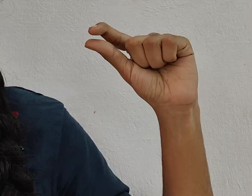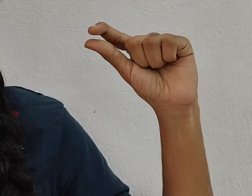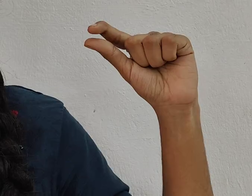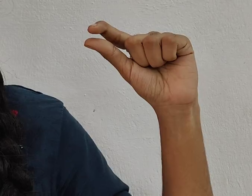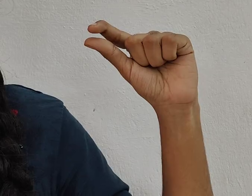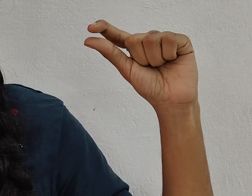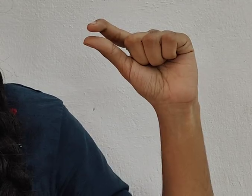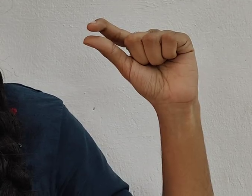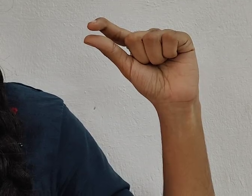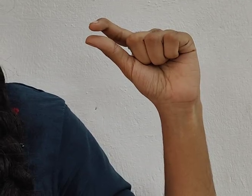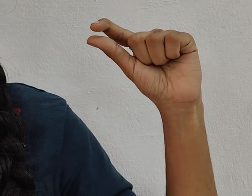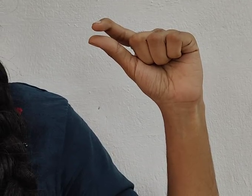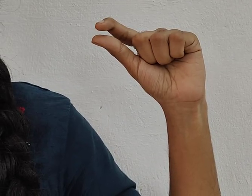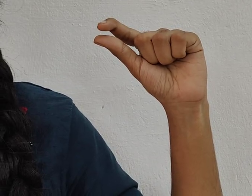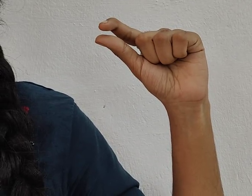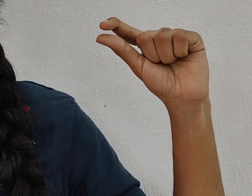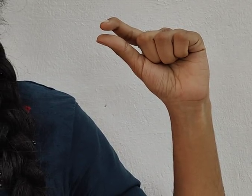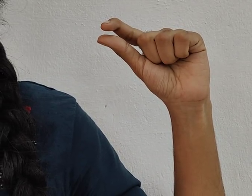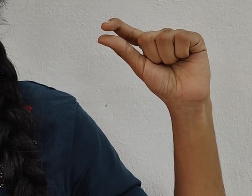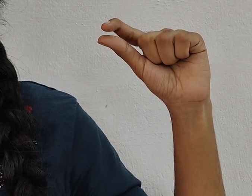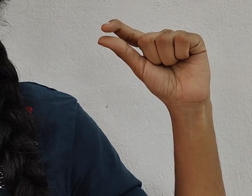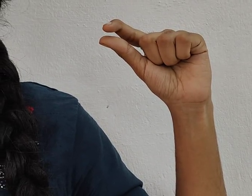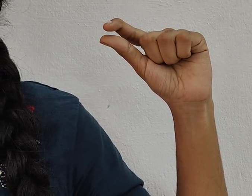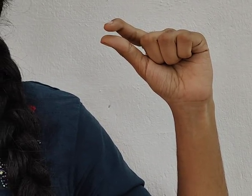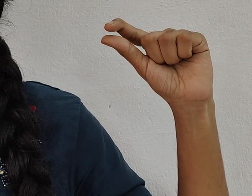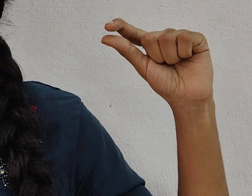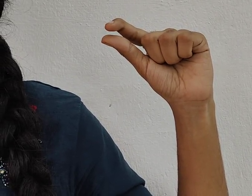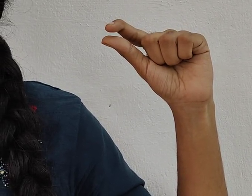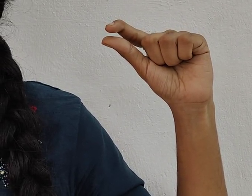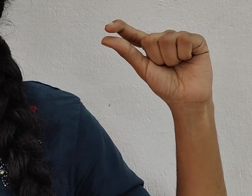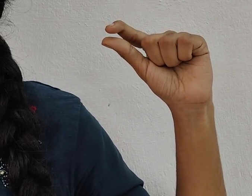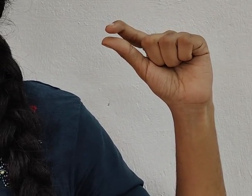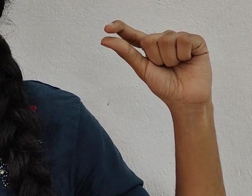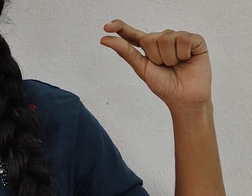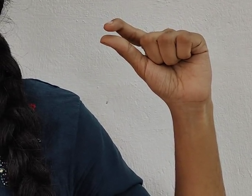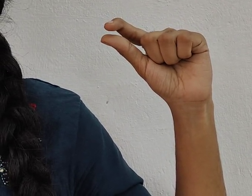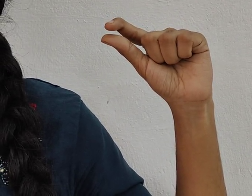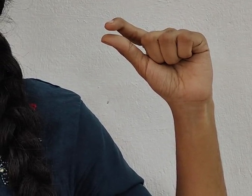ഉ